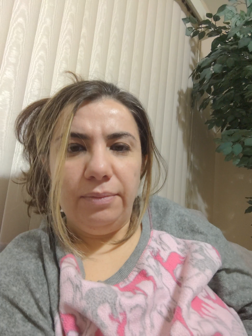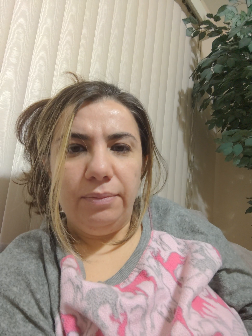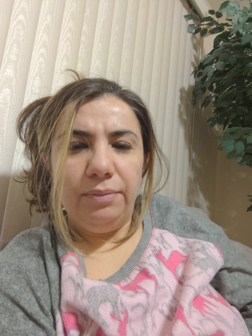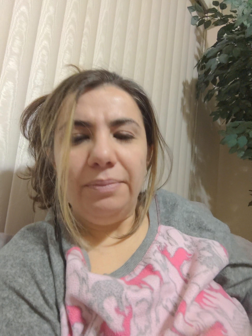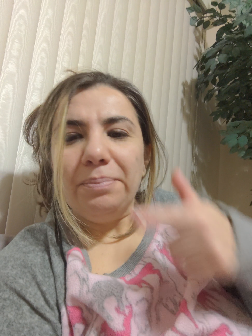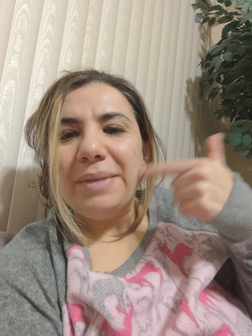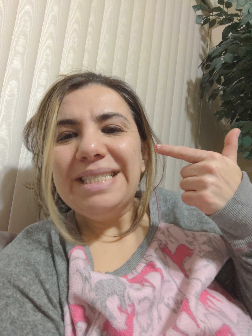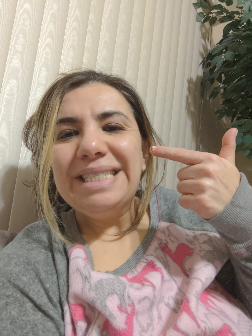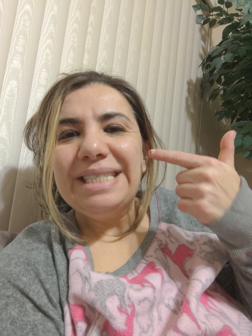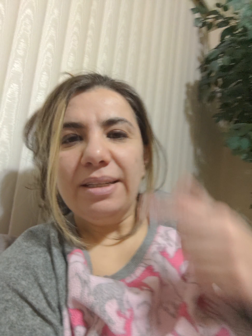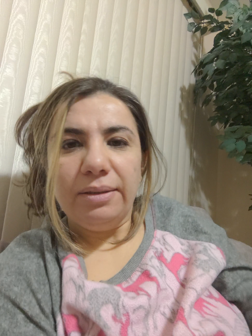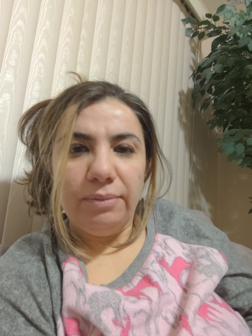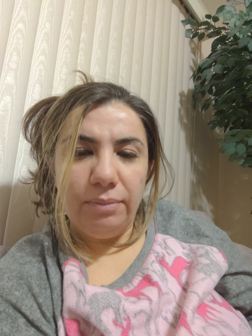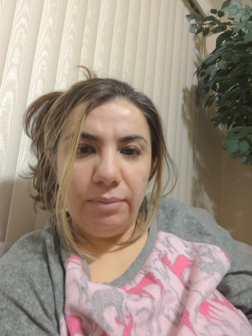smile